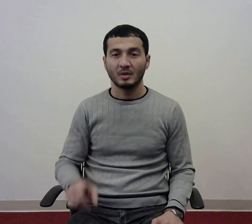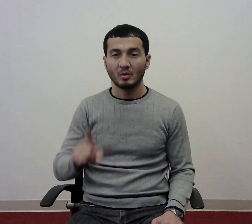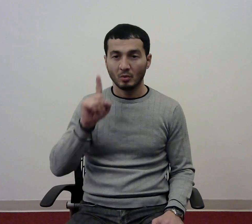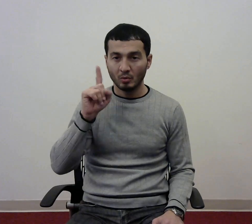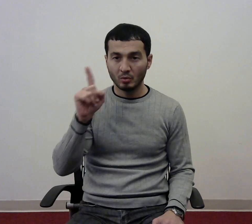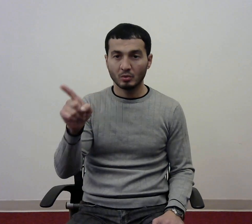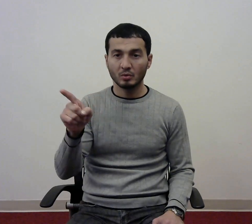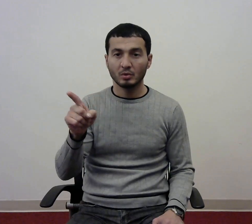O